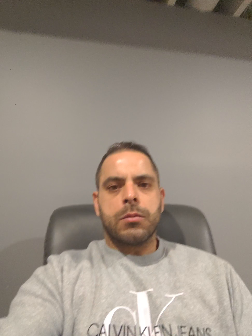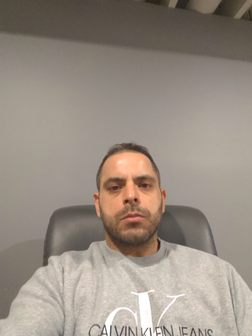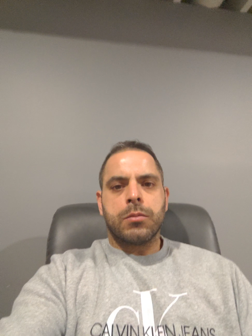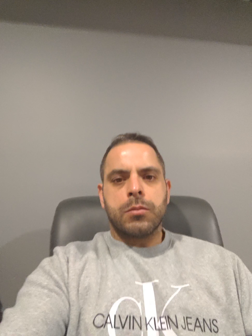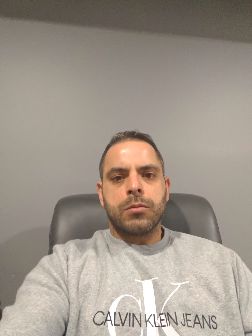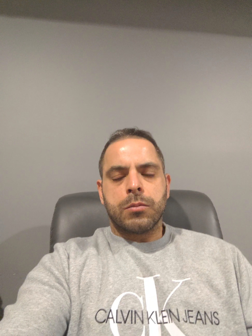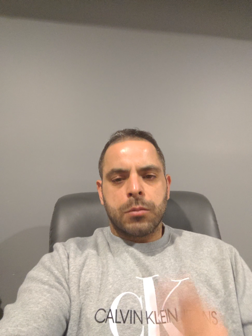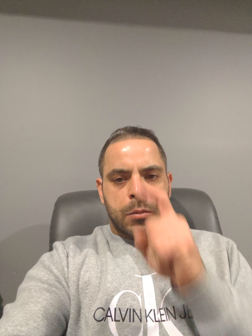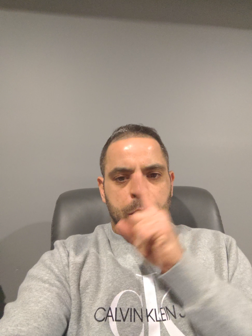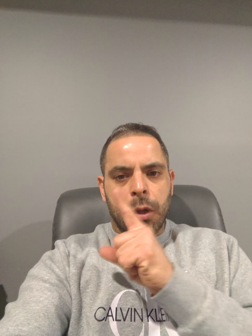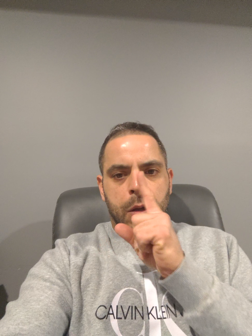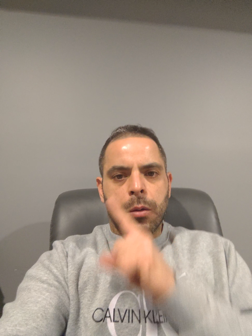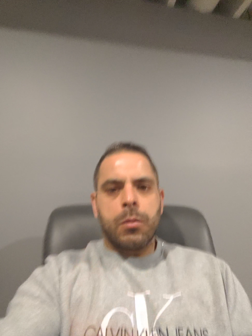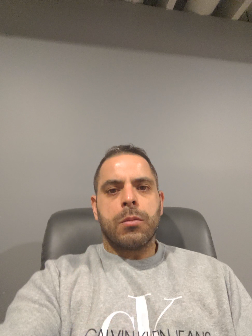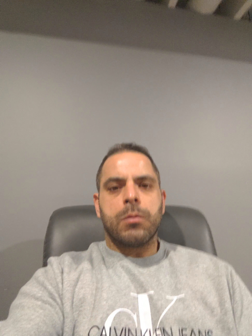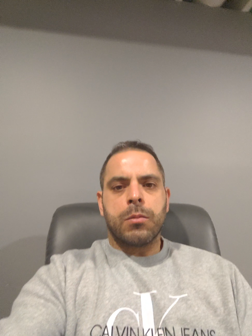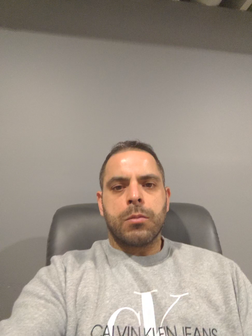mouse